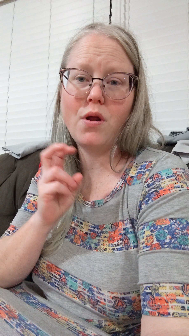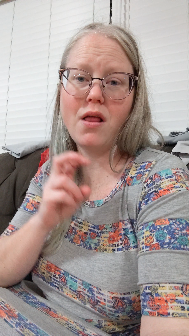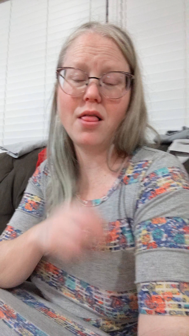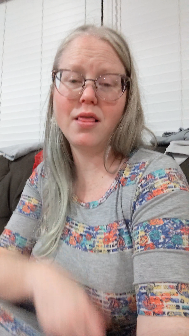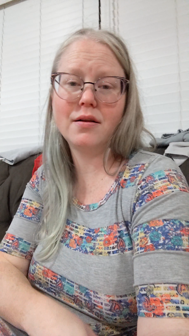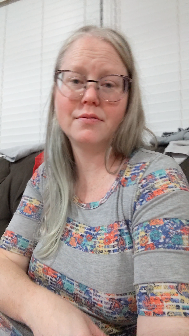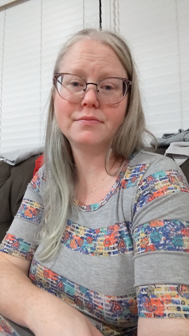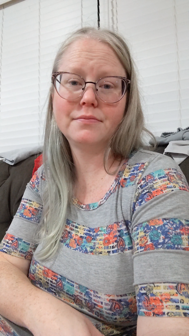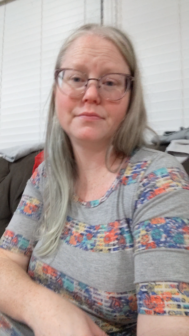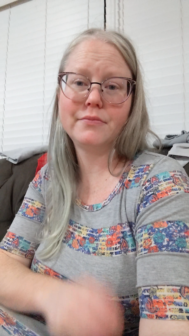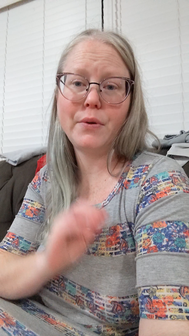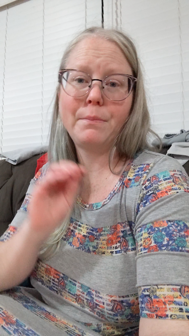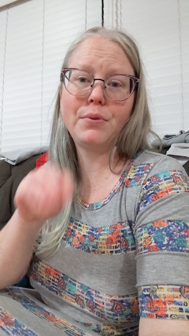put